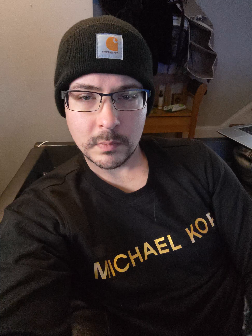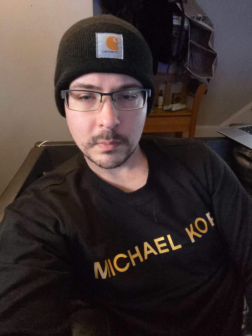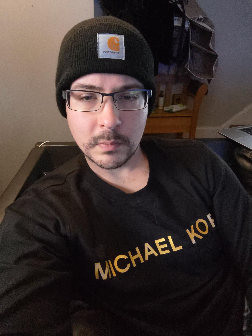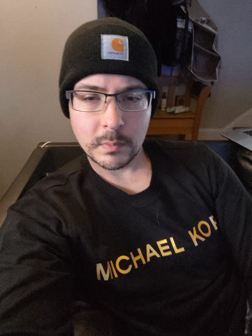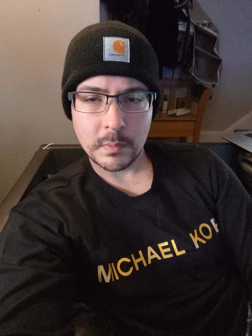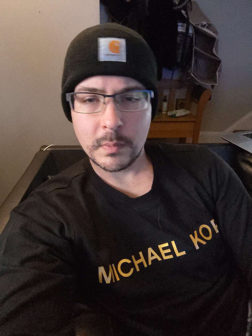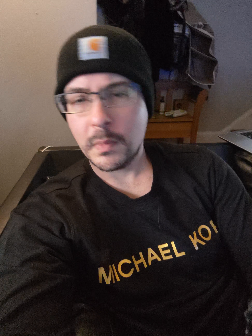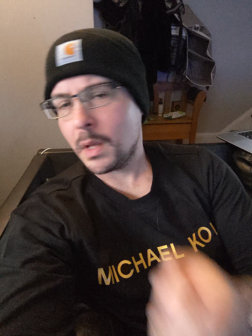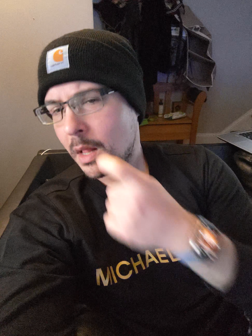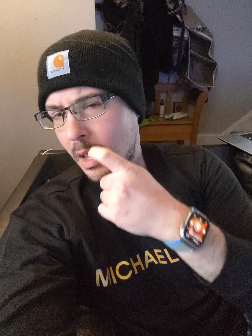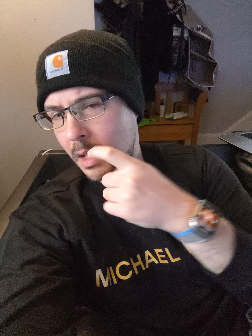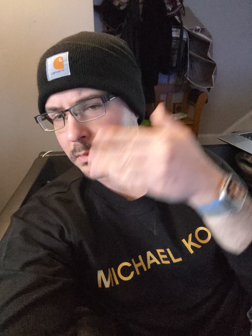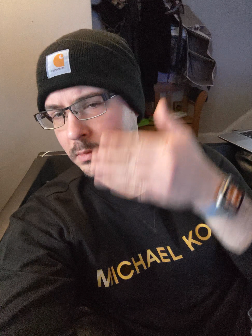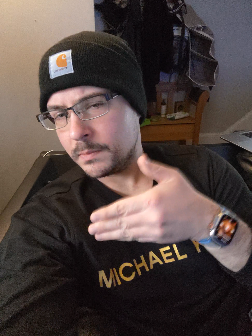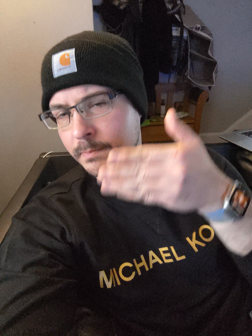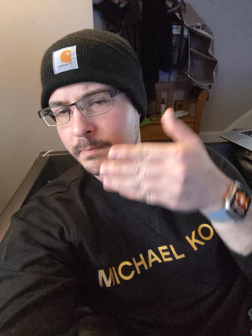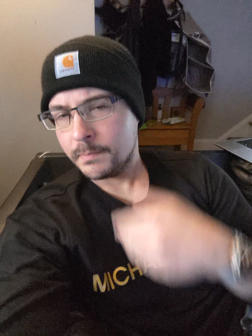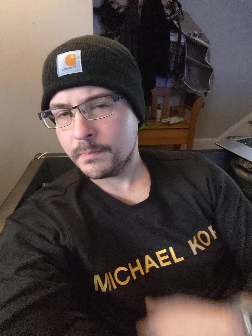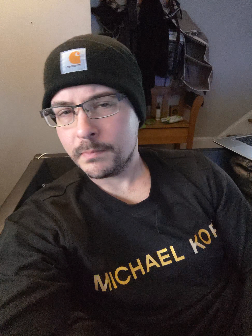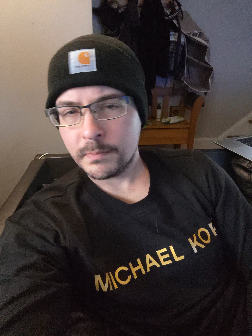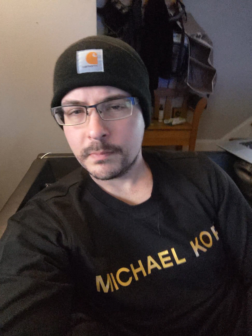window